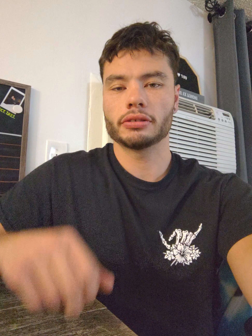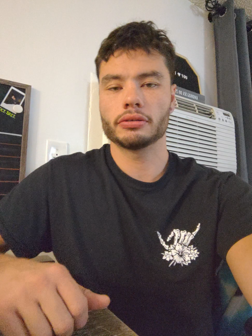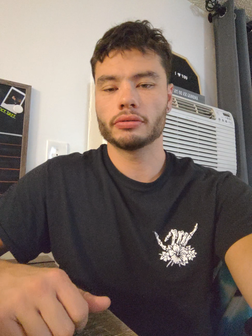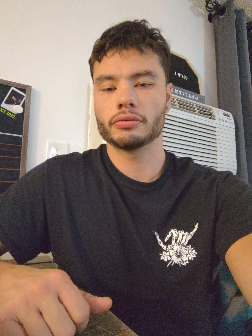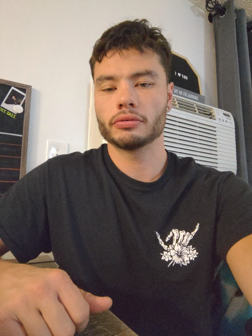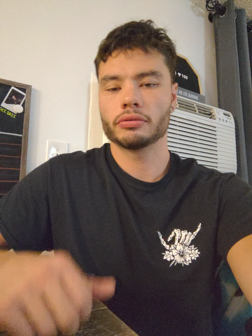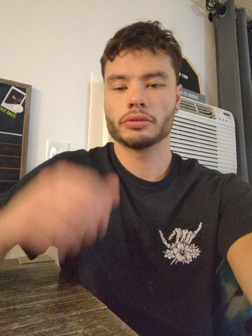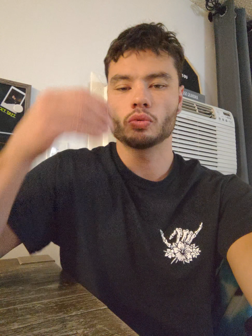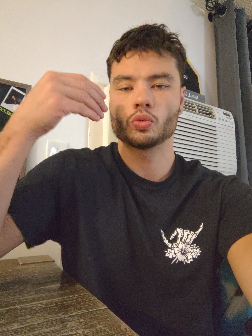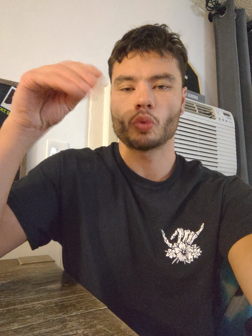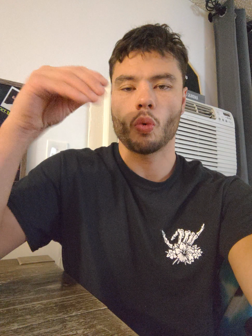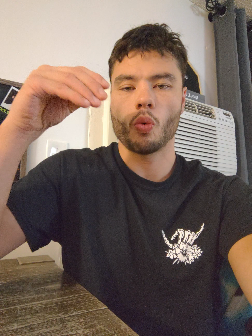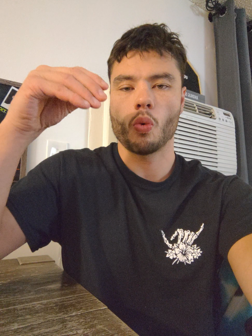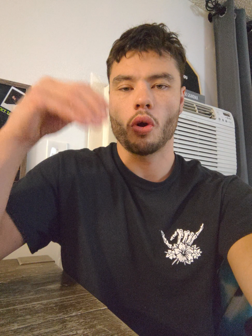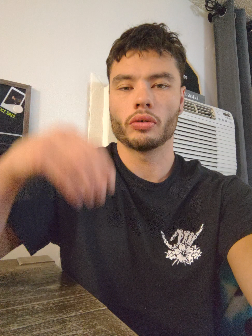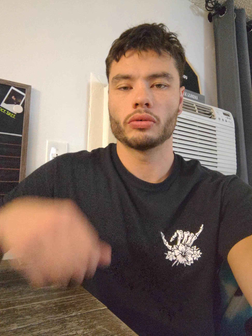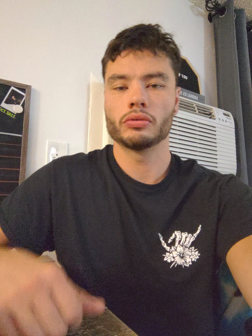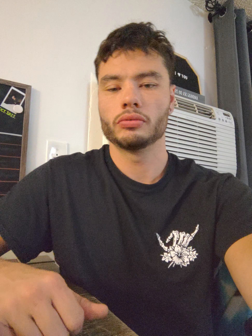store